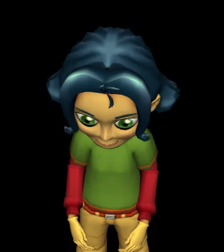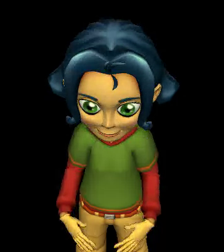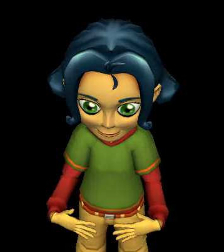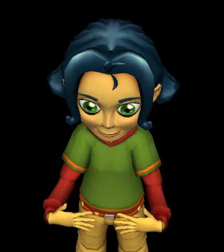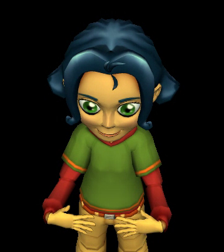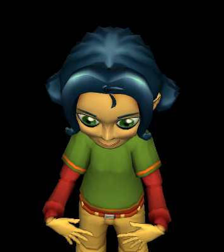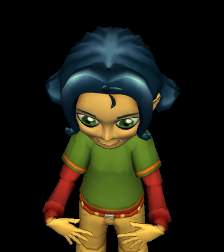تحقيق